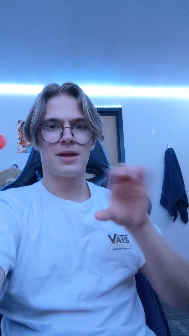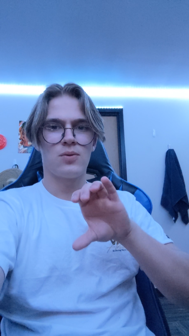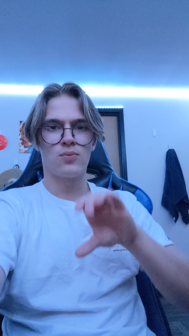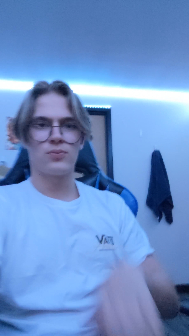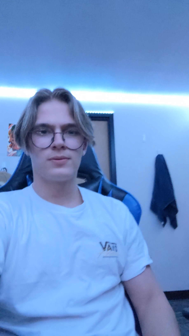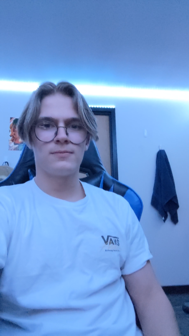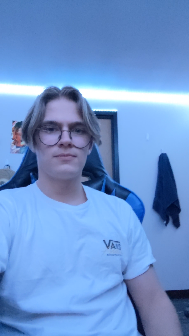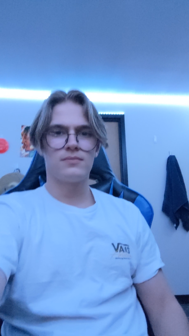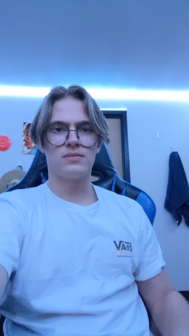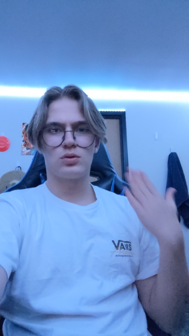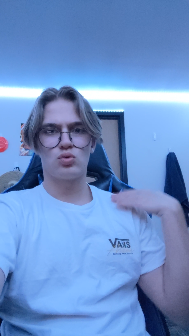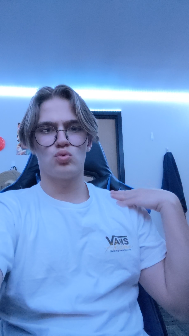shoulder